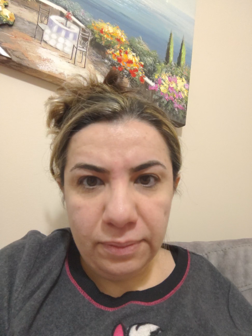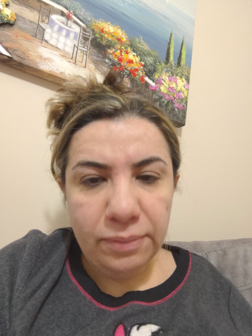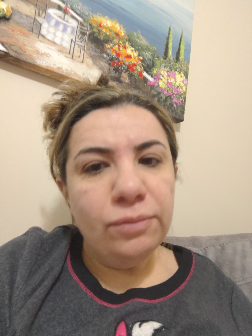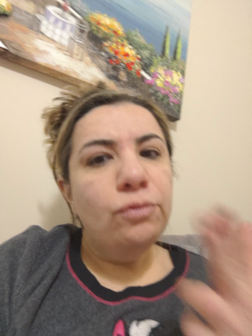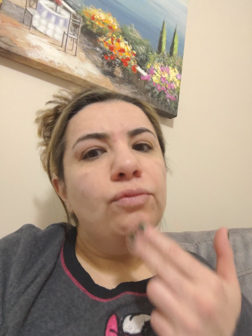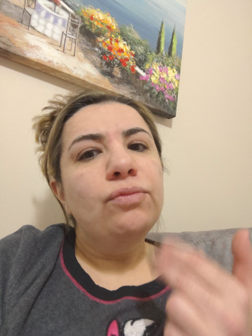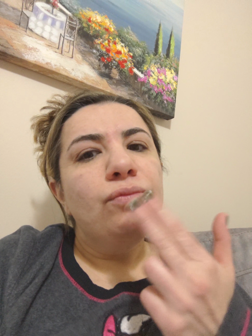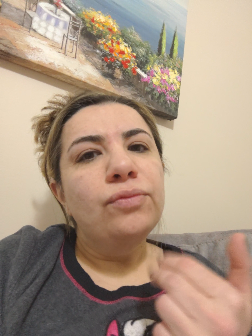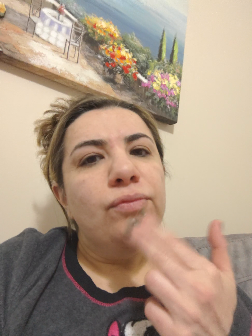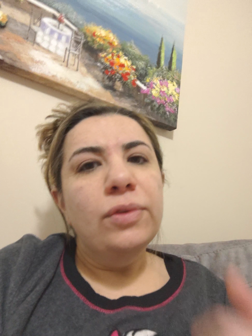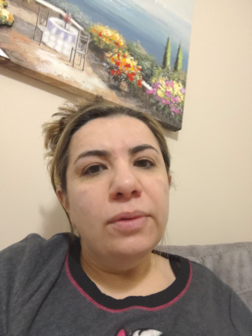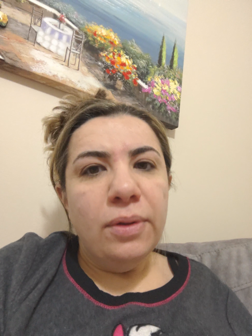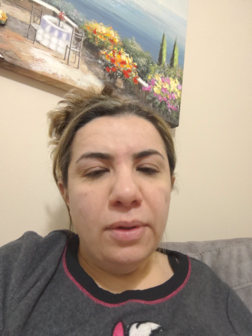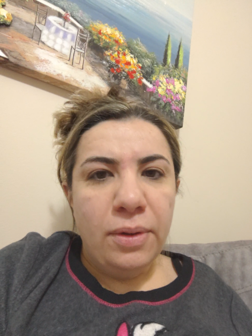cute